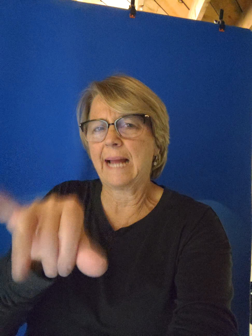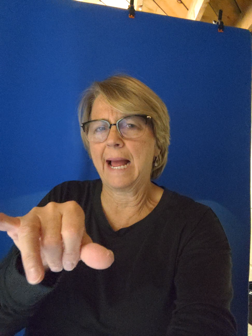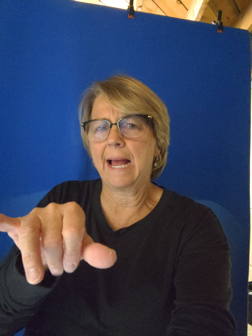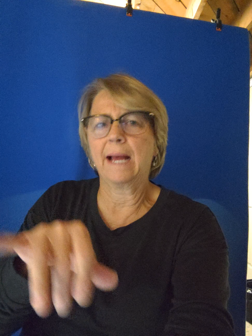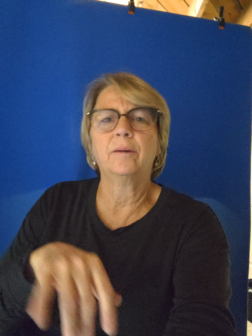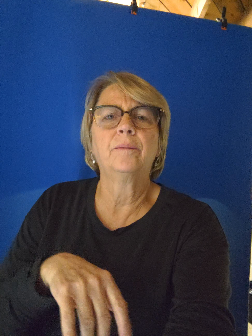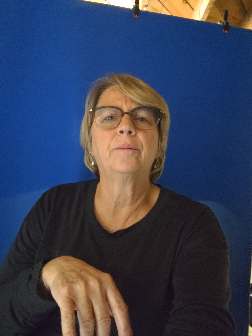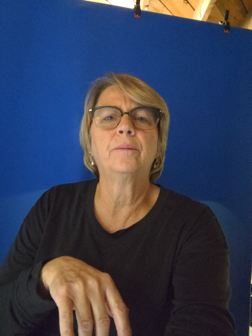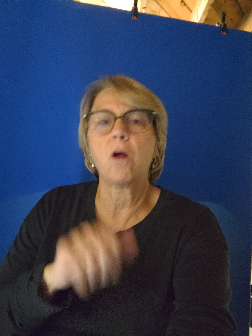stay